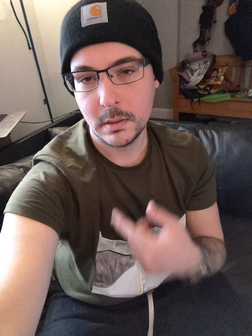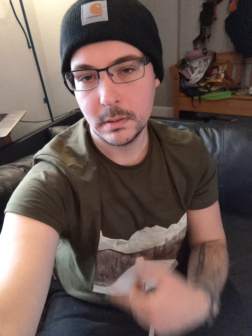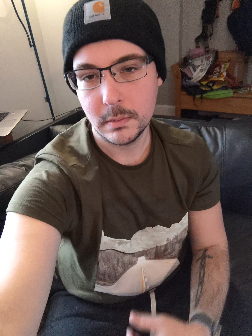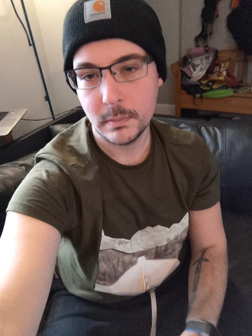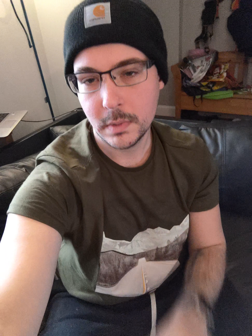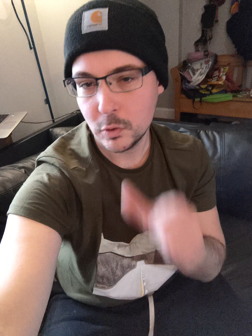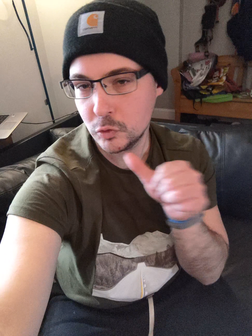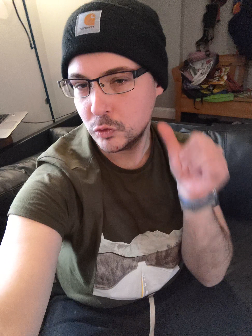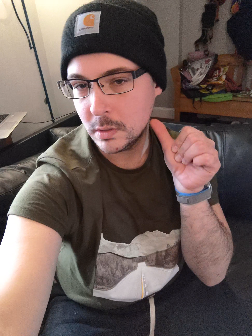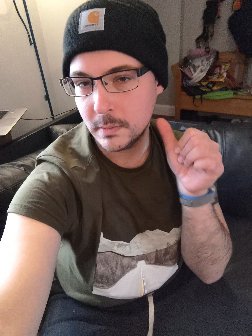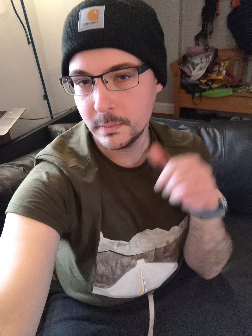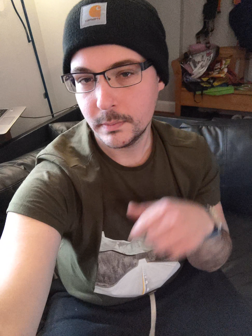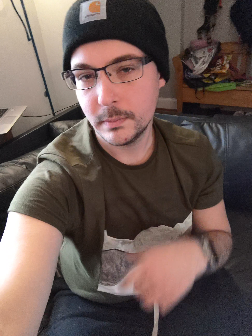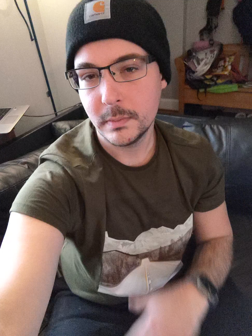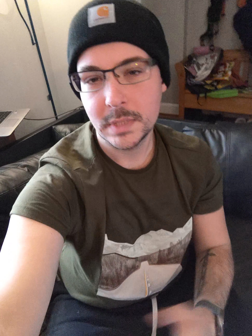yesterday